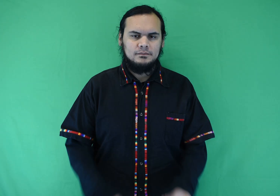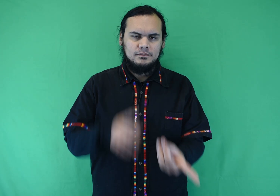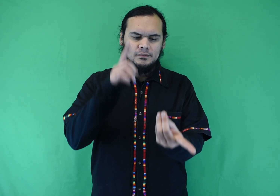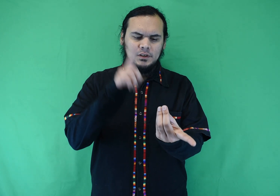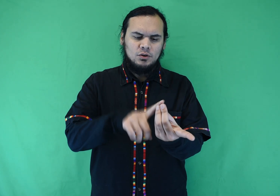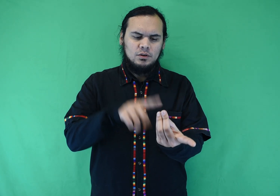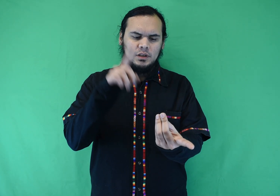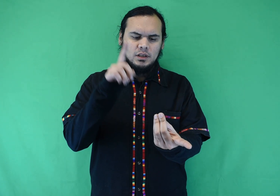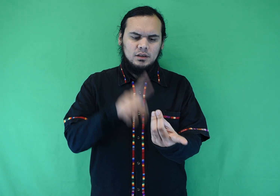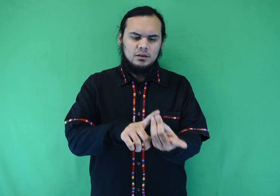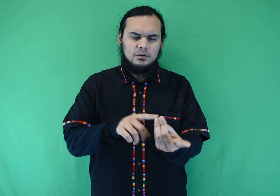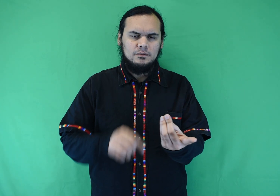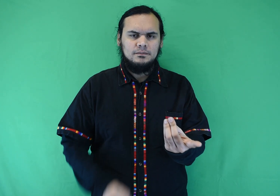dónde